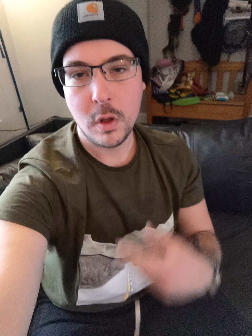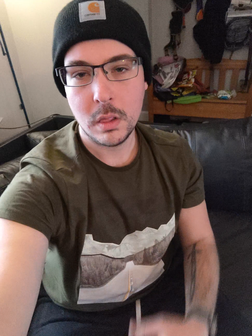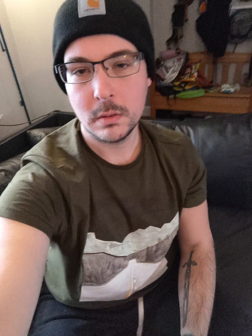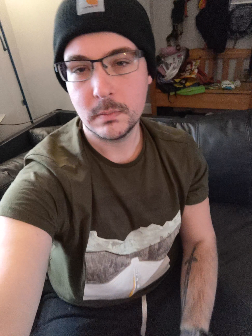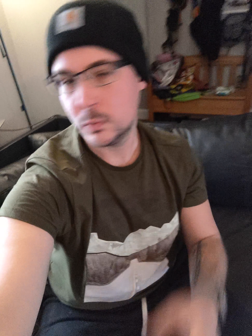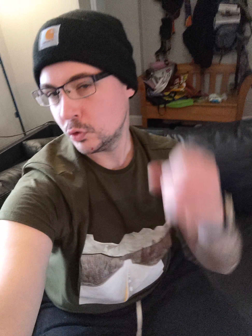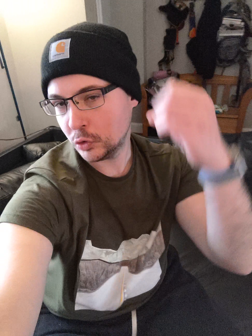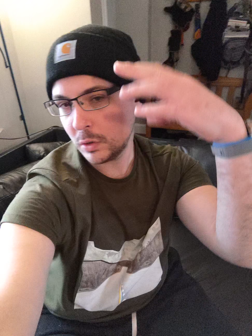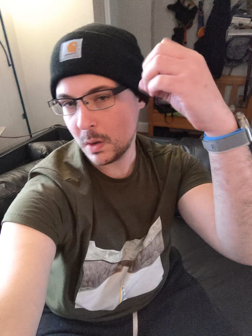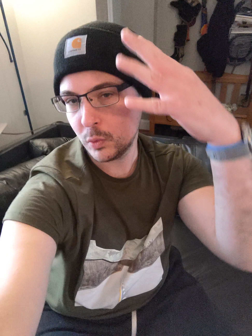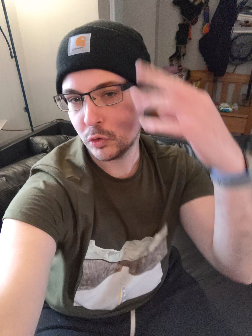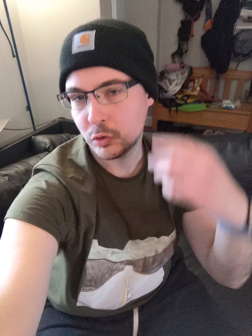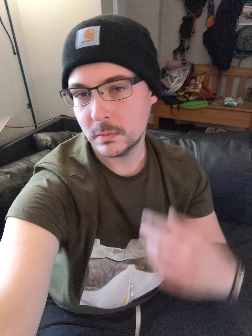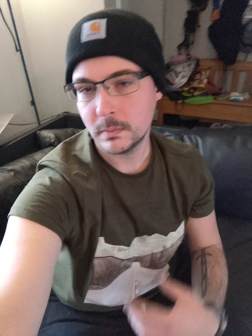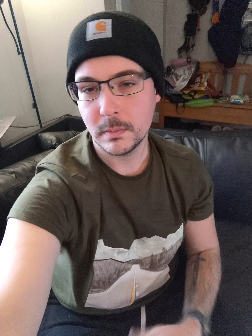shower